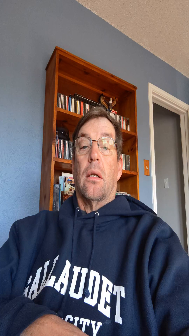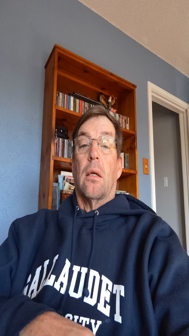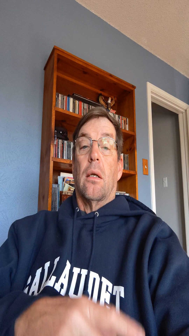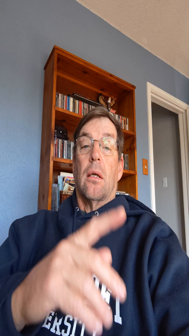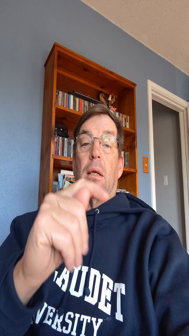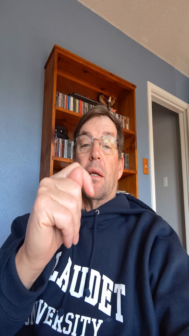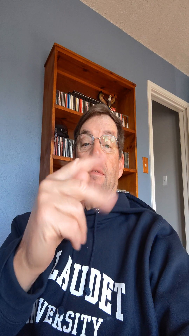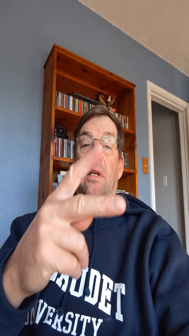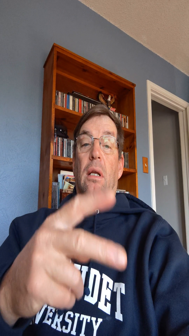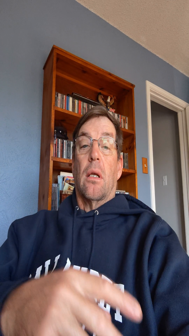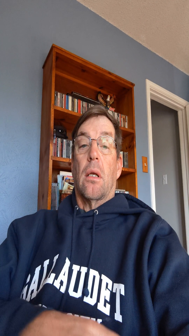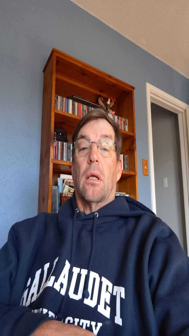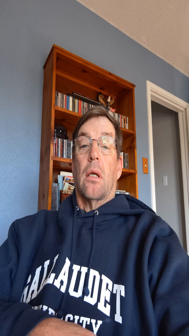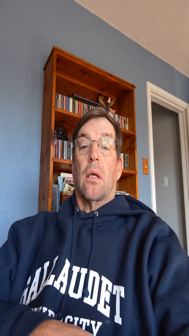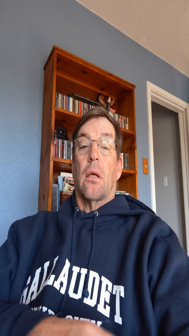TV